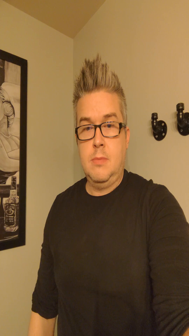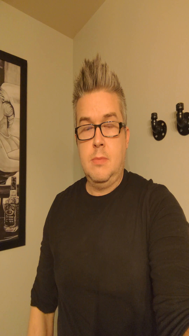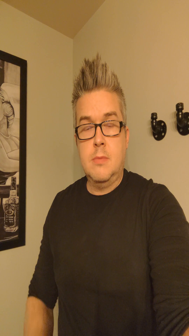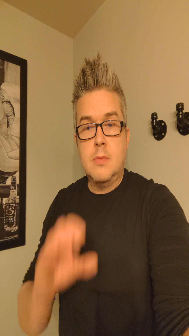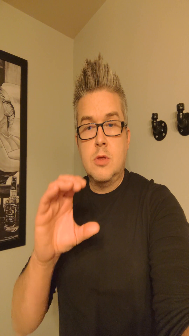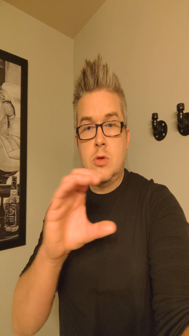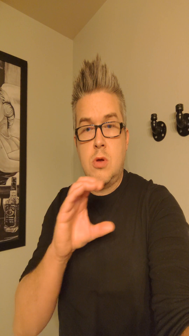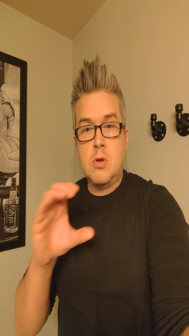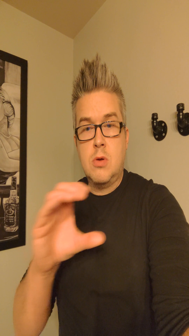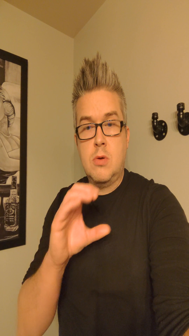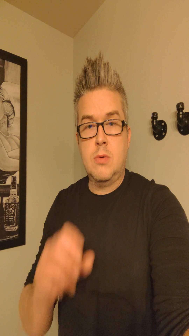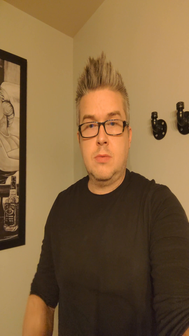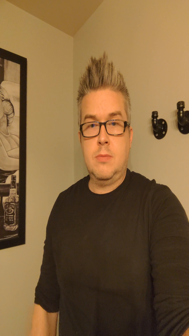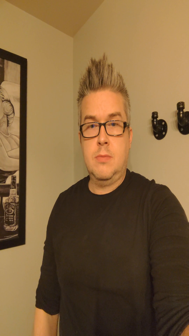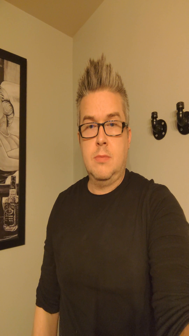chocolate